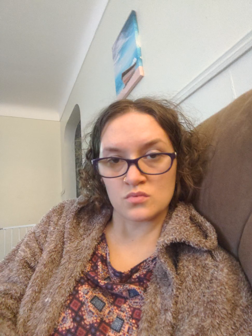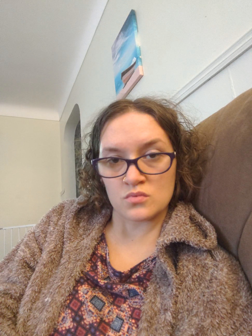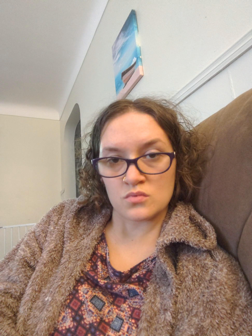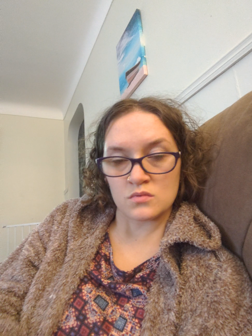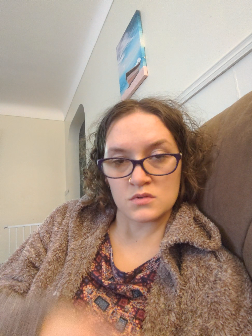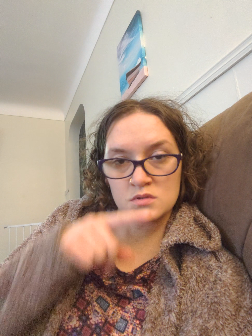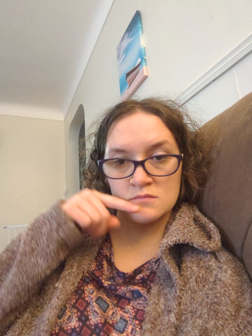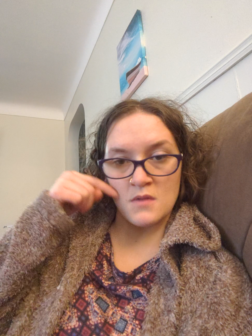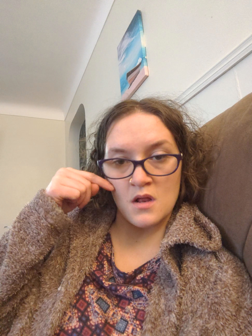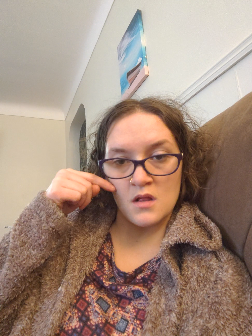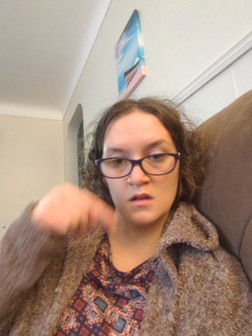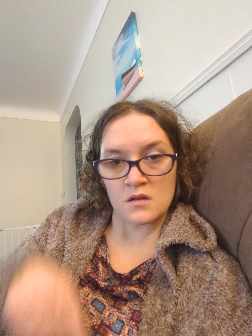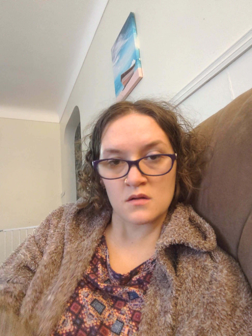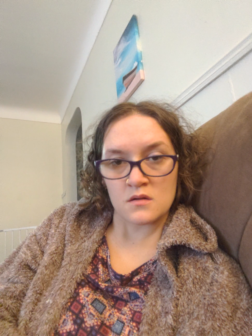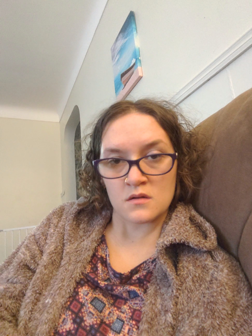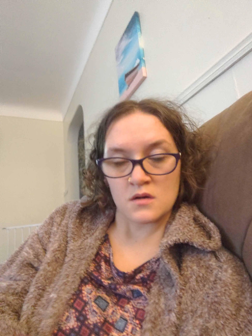smile